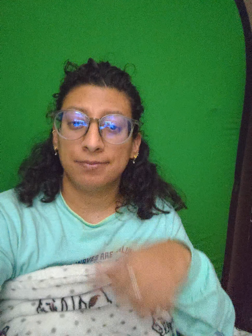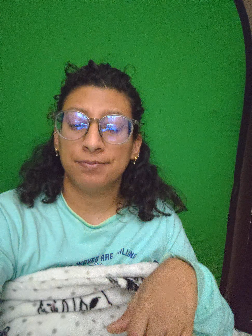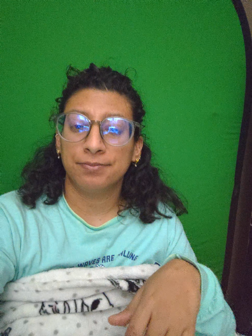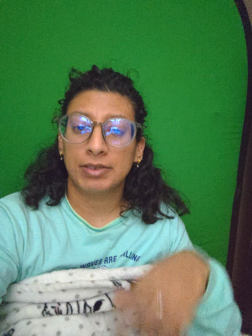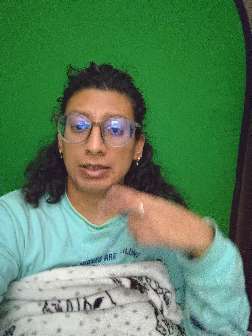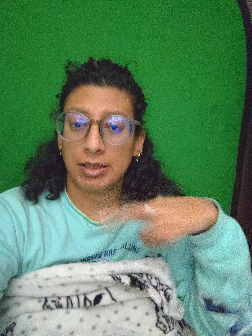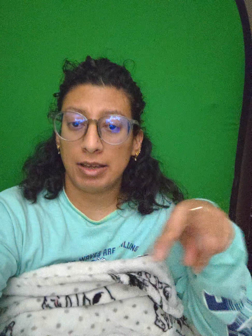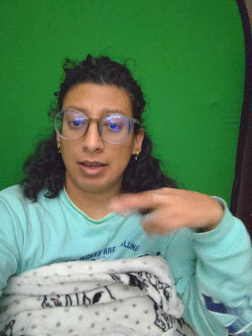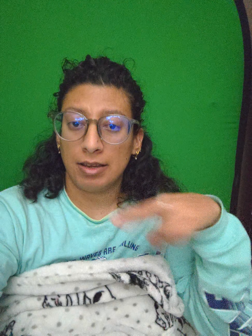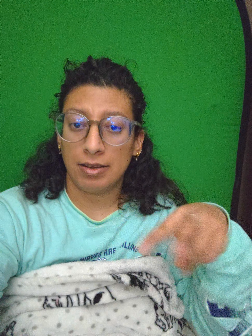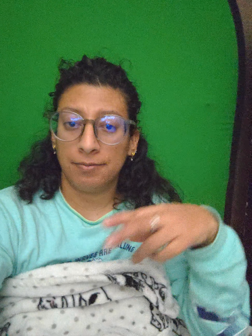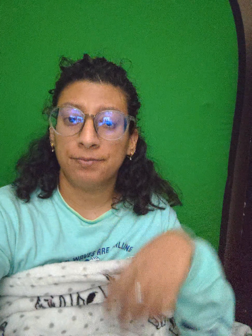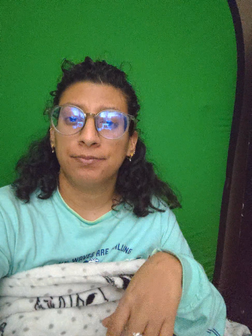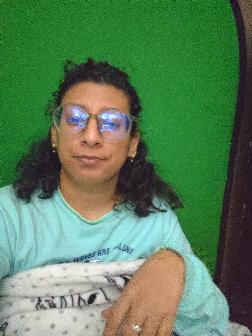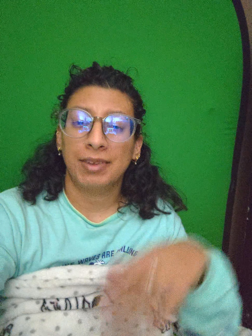dance